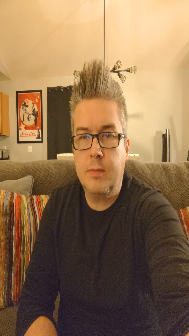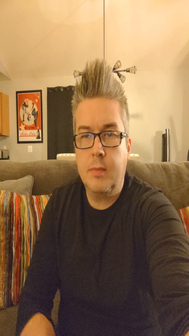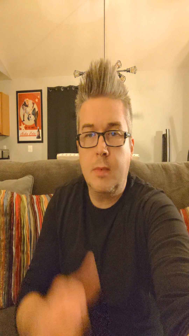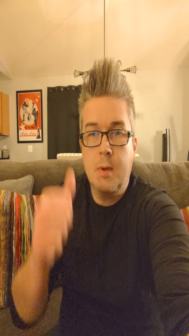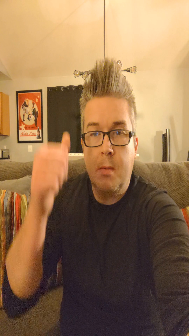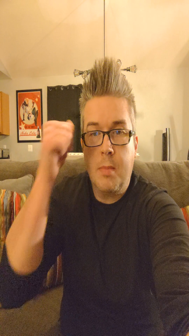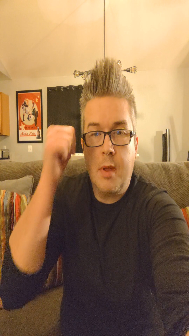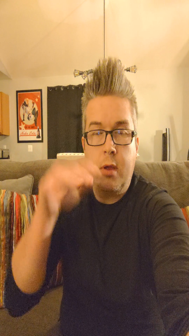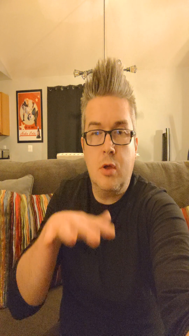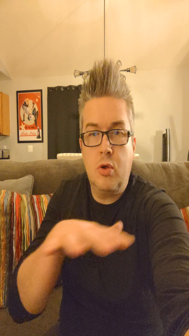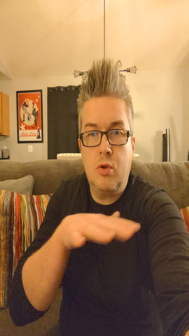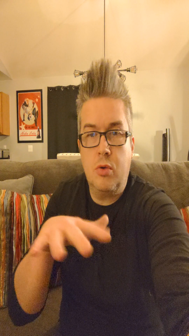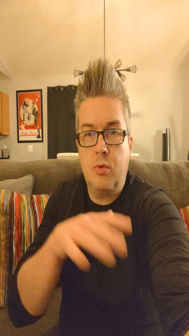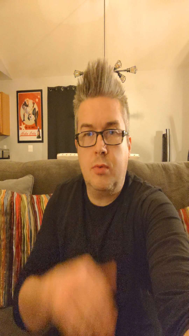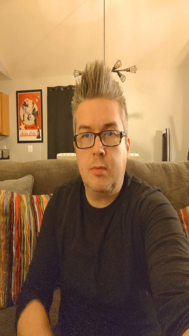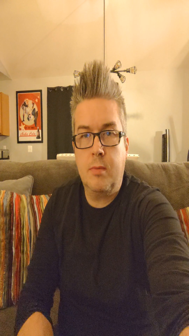backyard